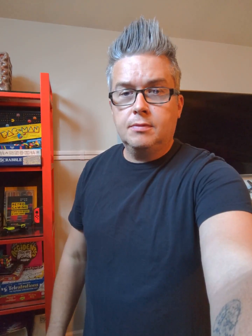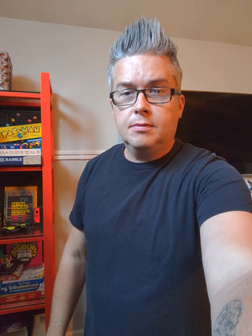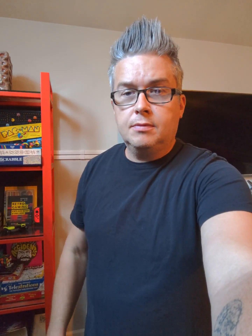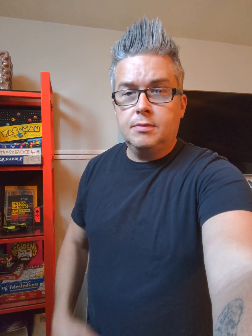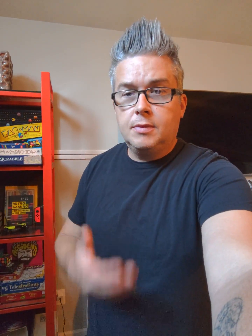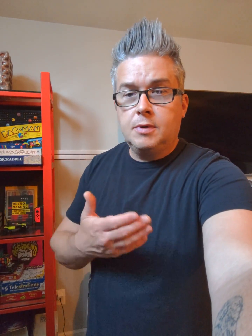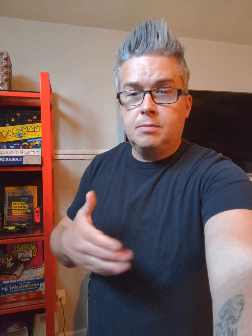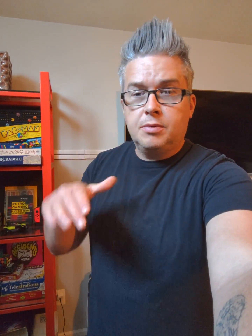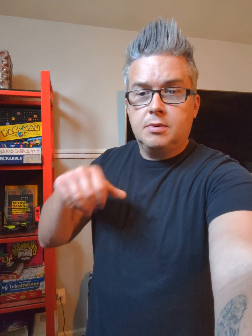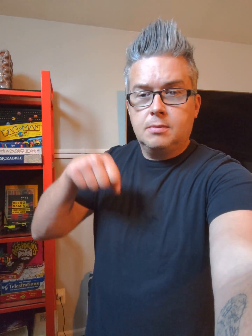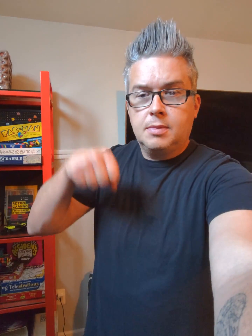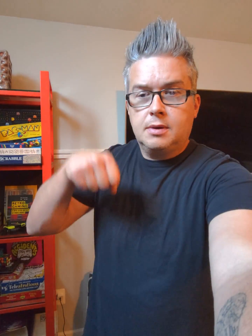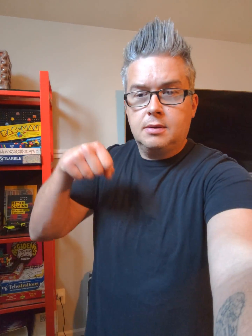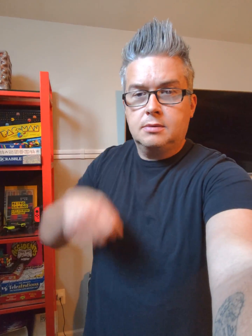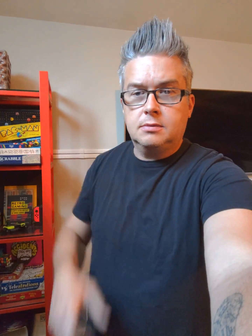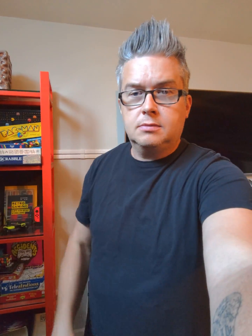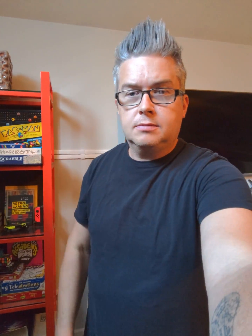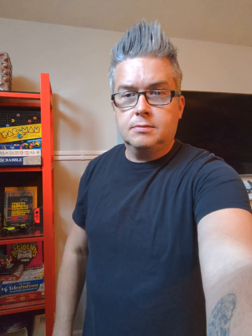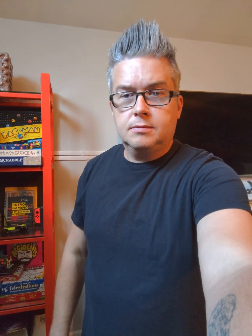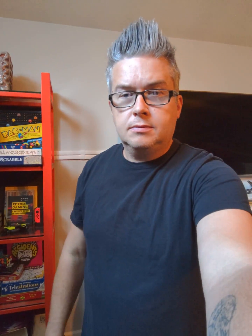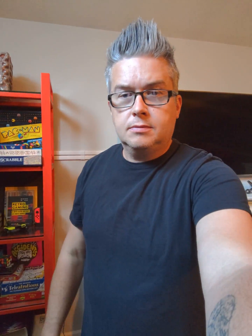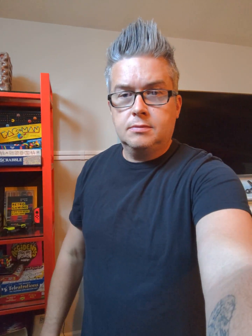basket